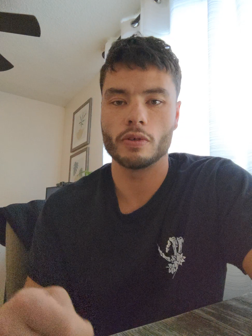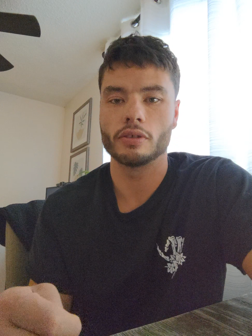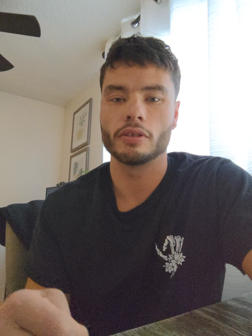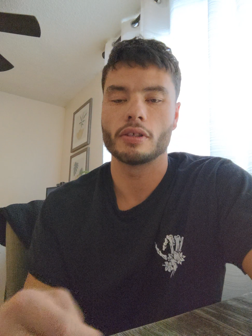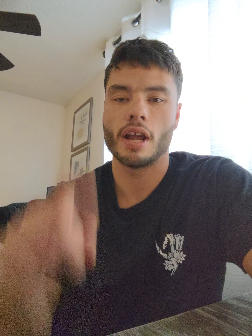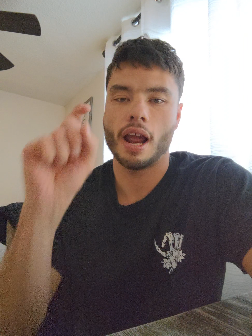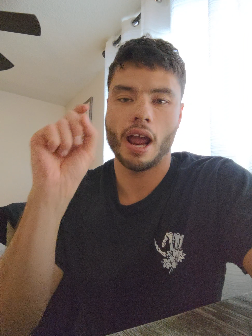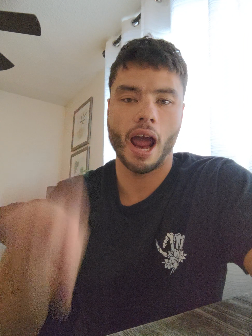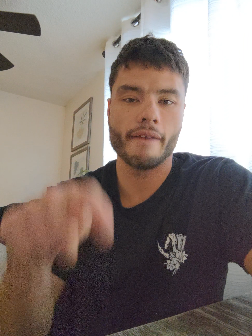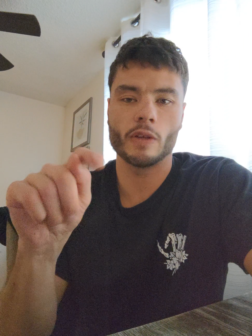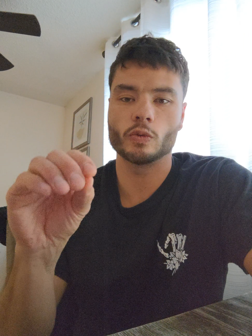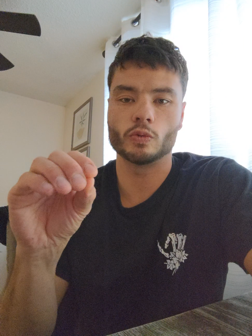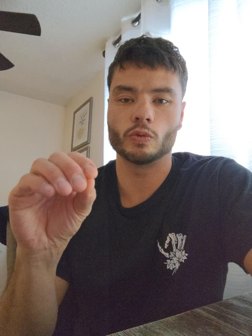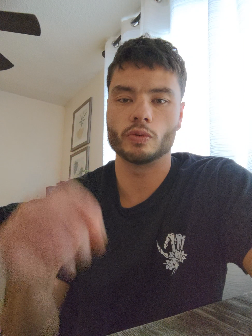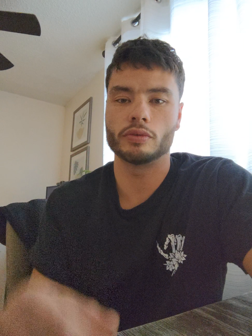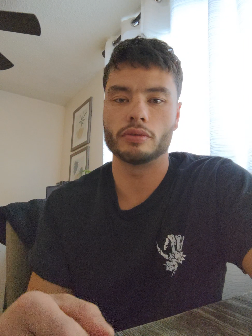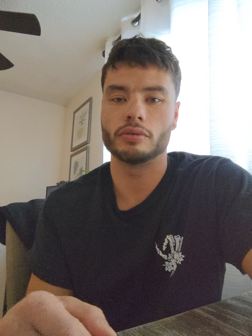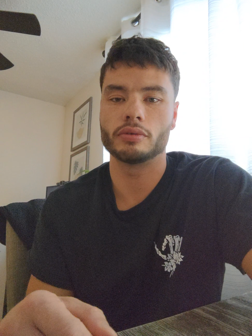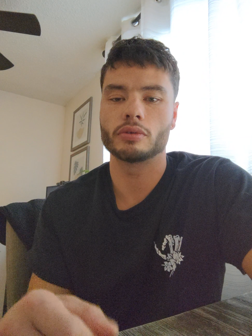have to